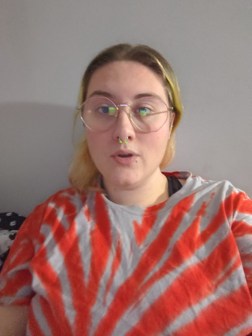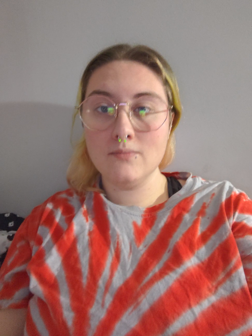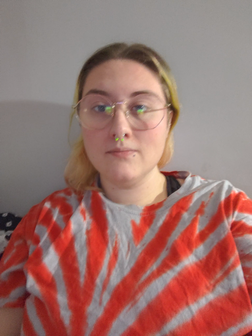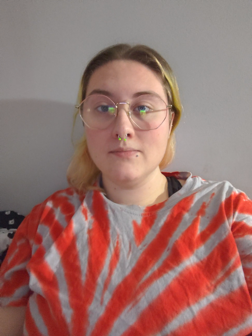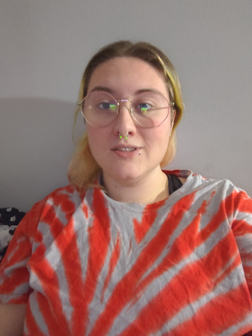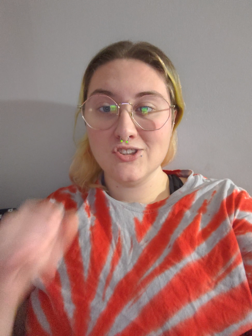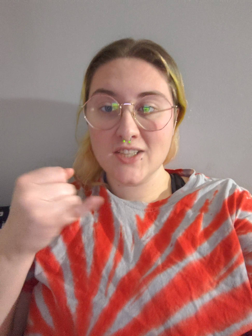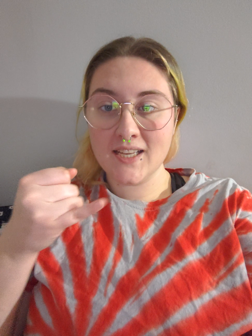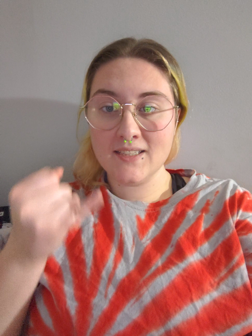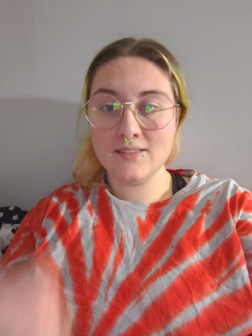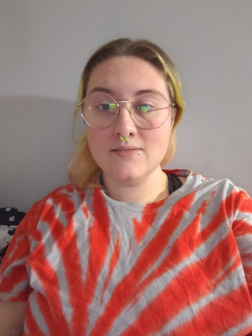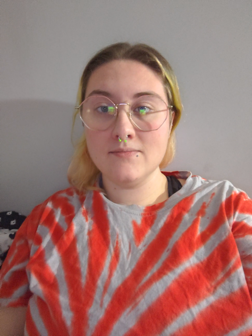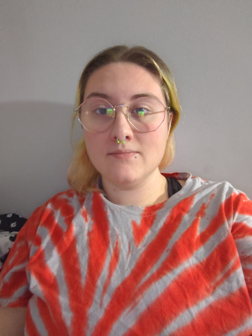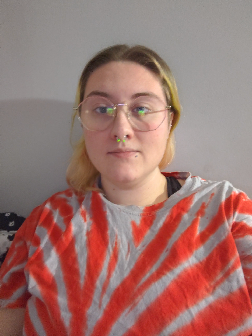jeans